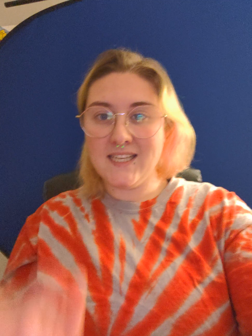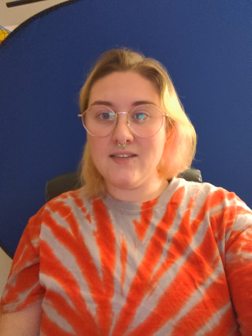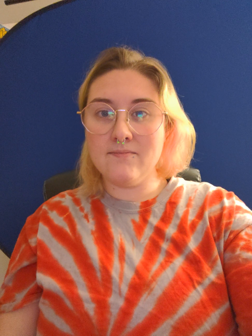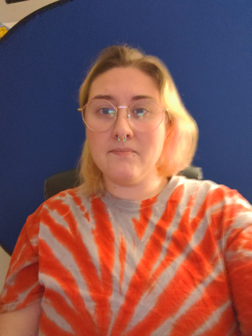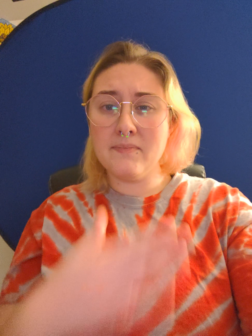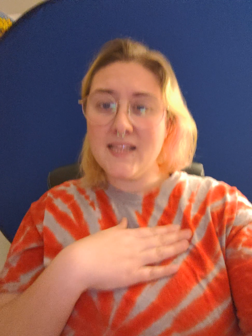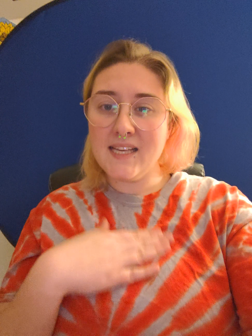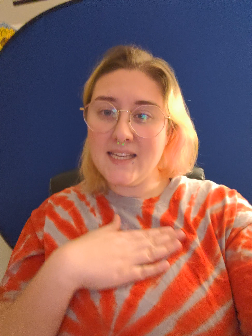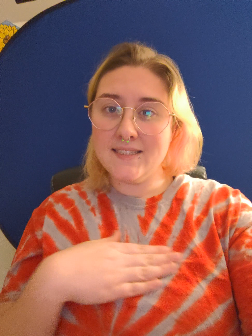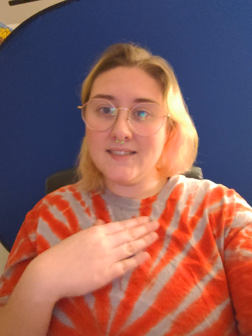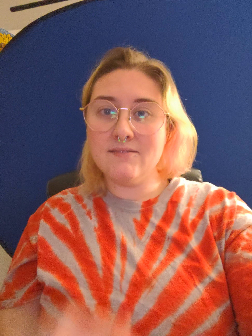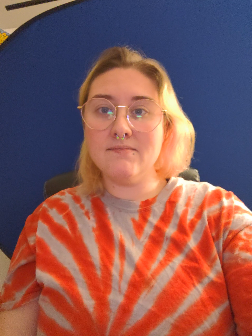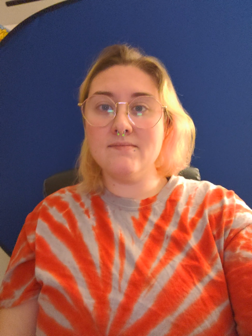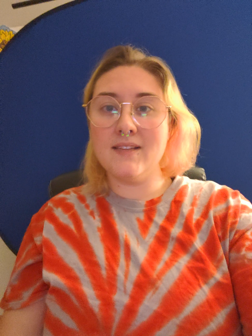please